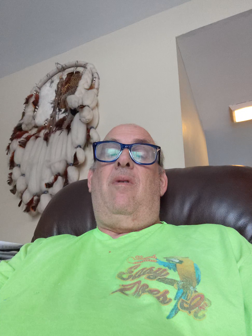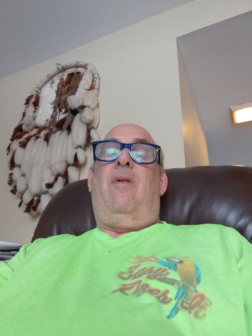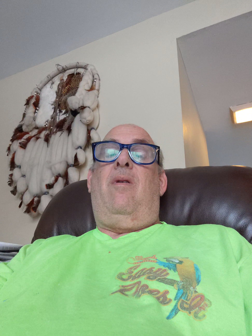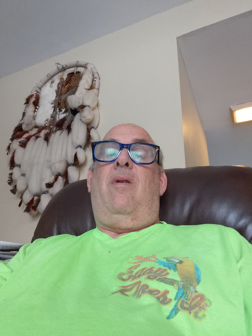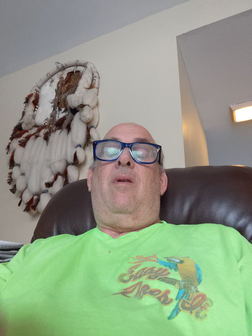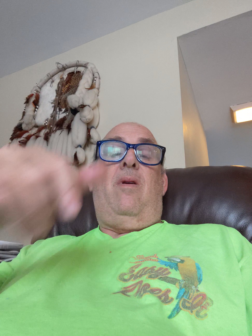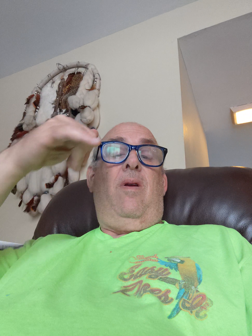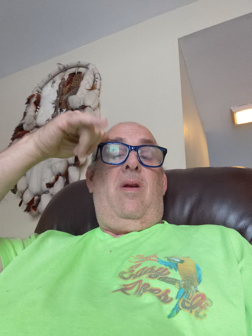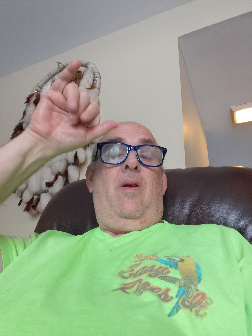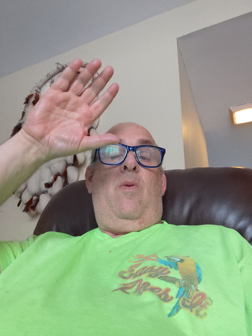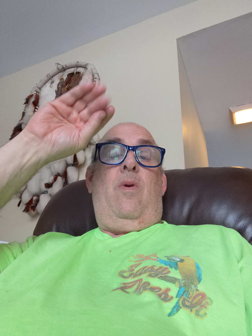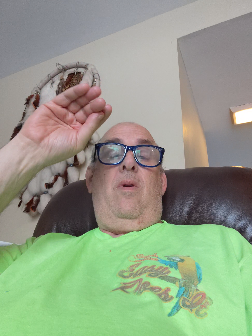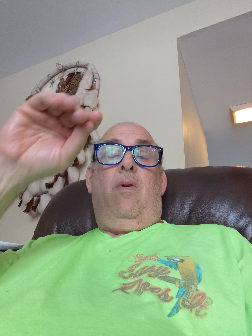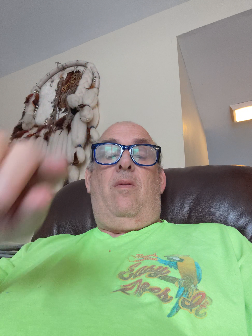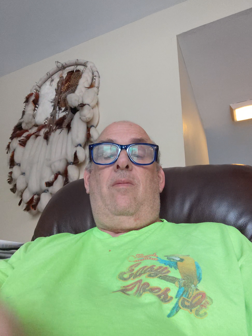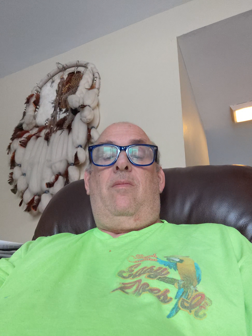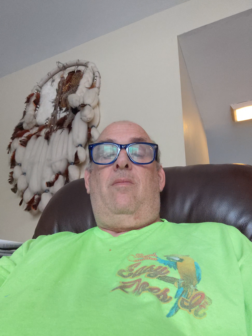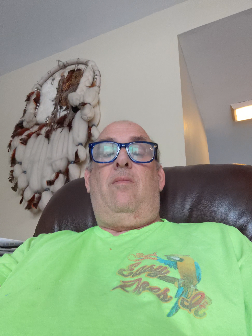cowboy